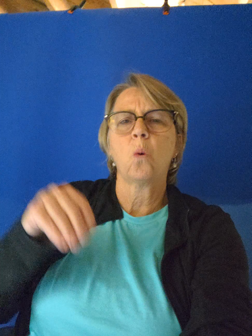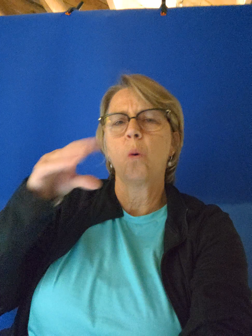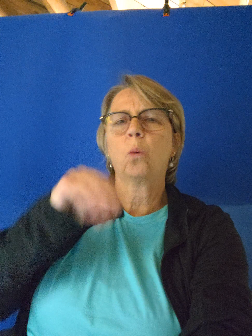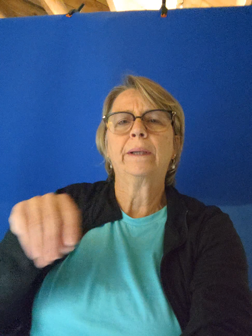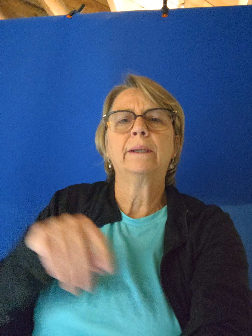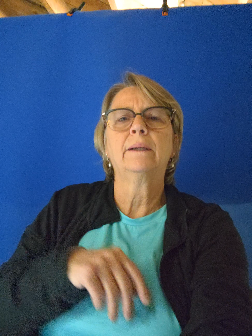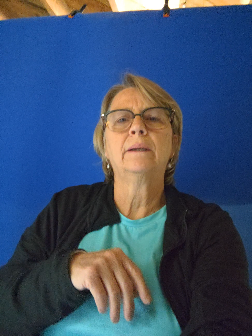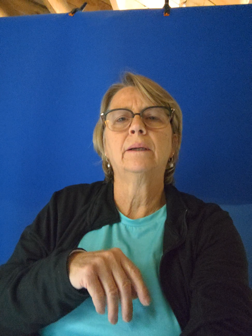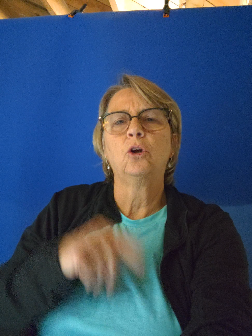story